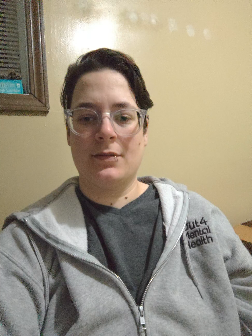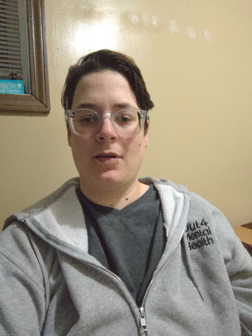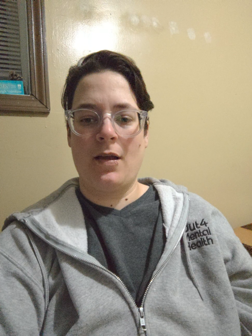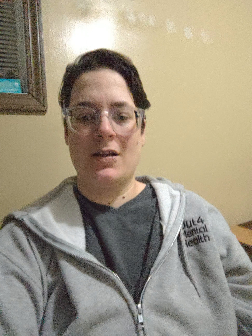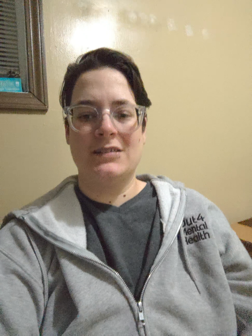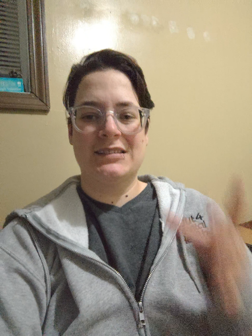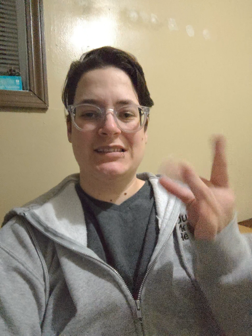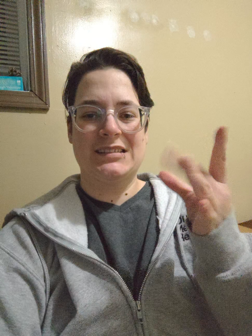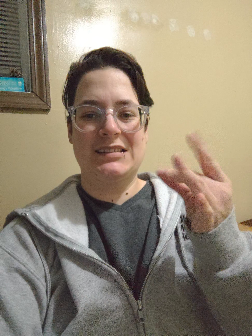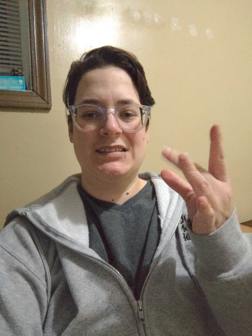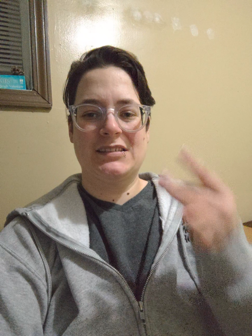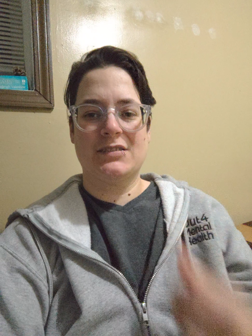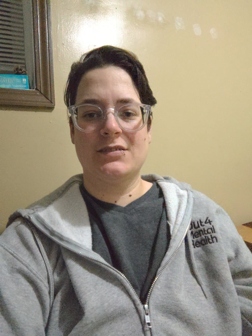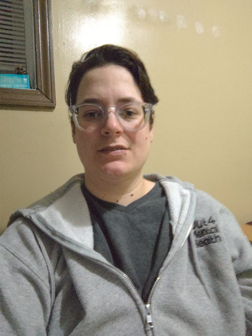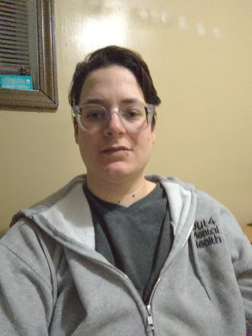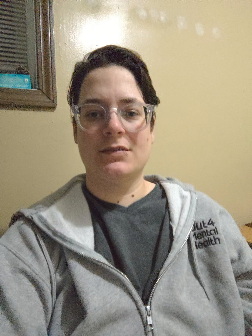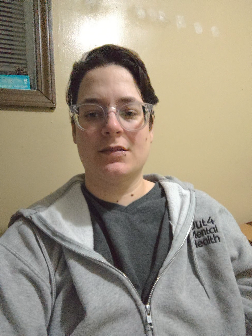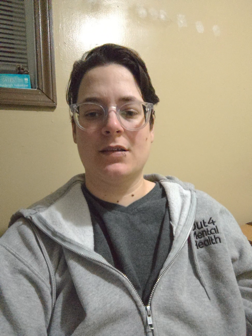sticky